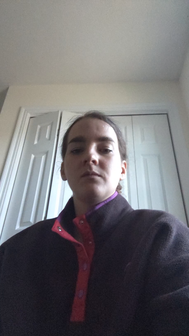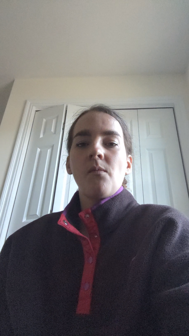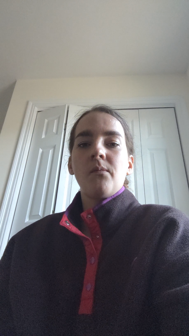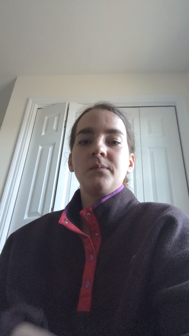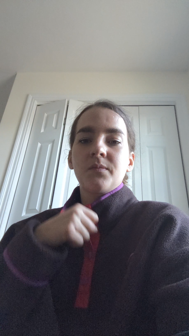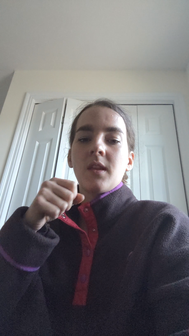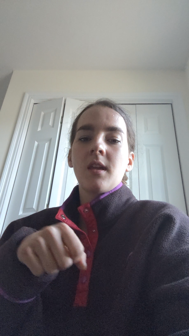bicycle